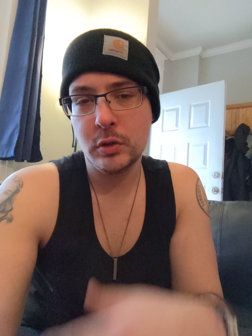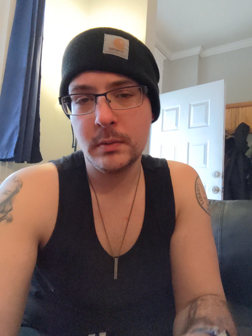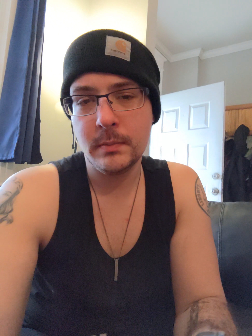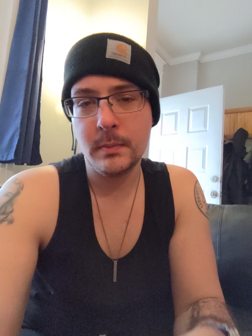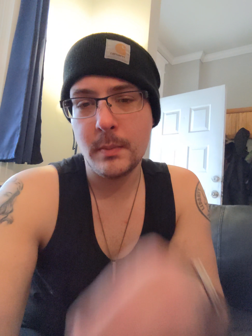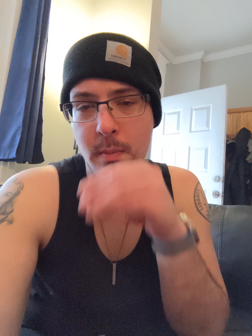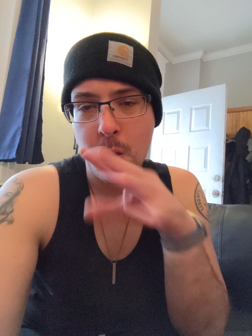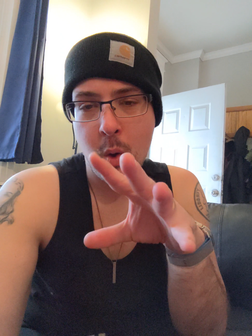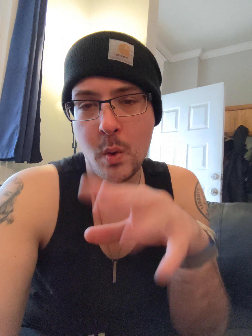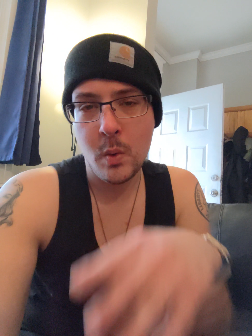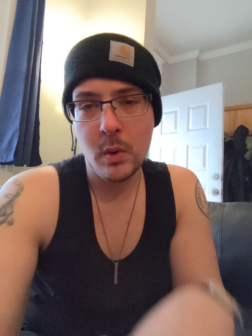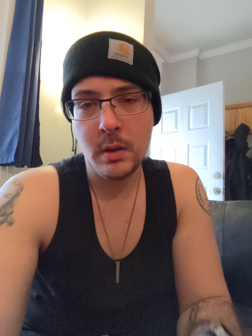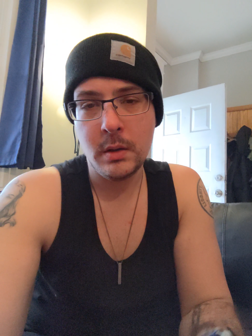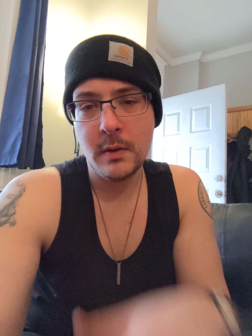blow